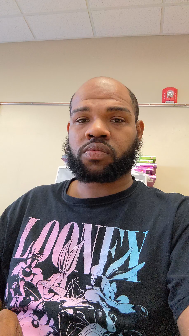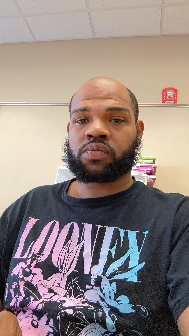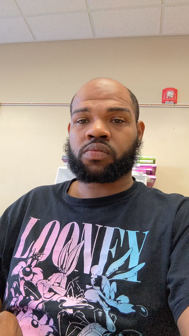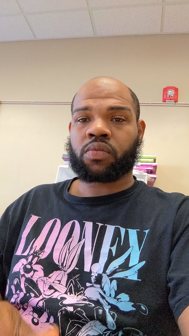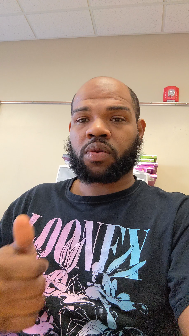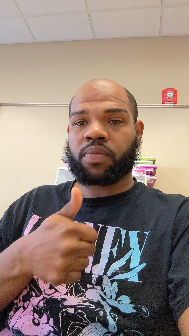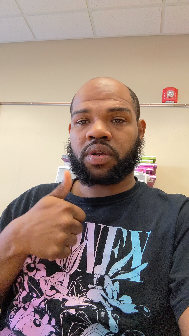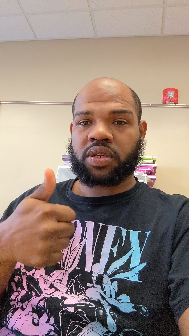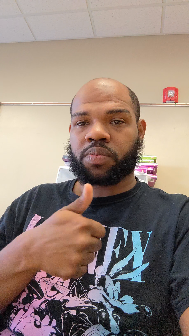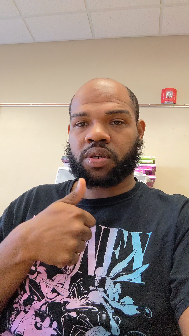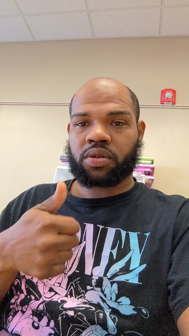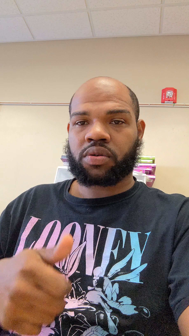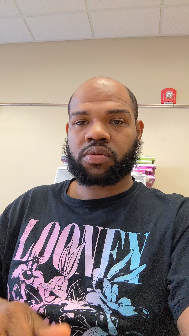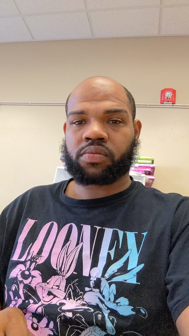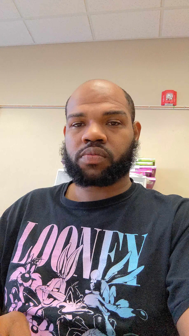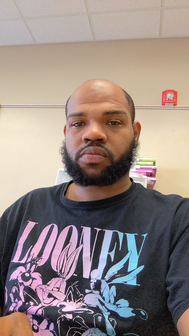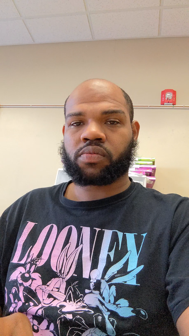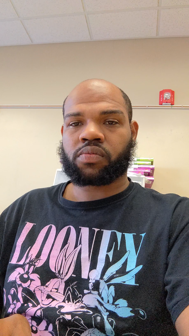basement